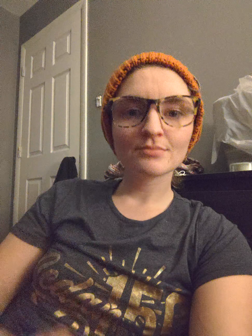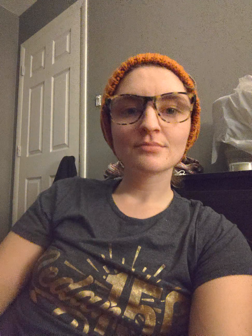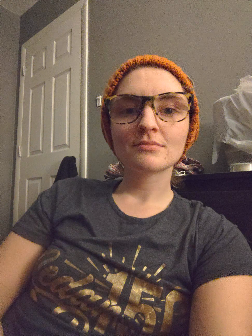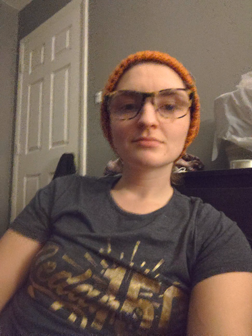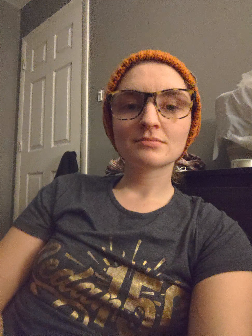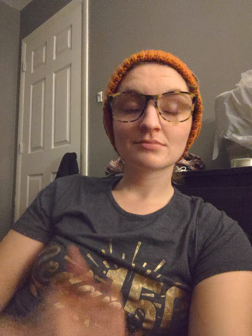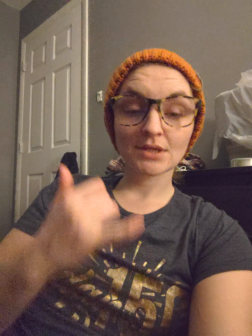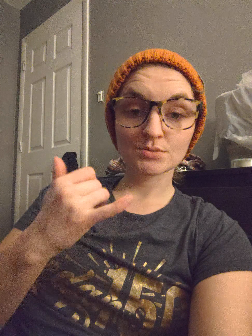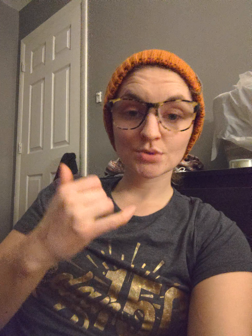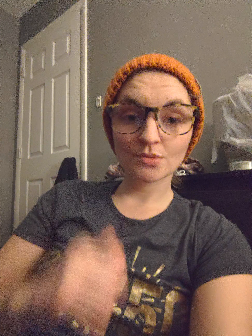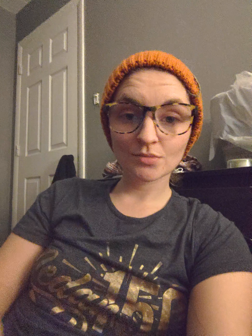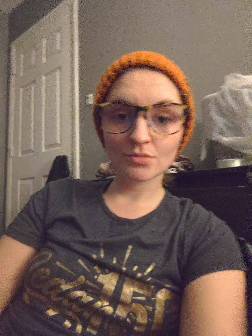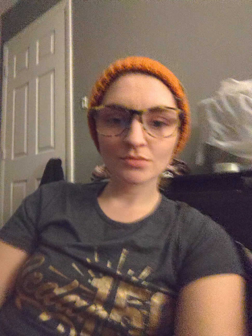yellow